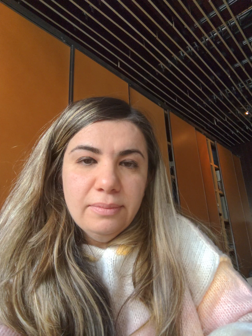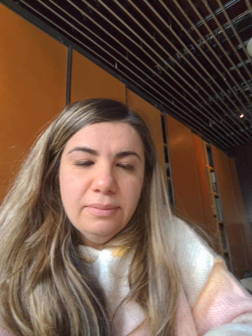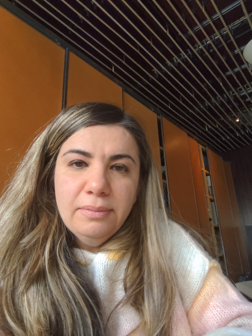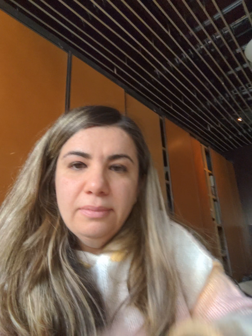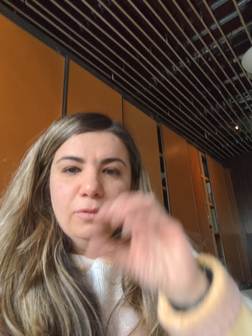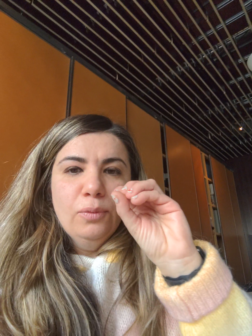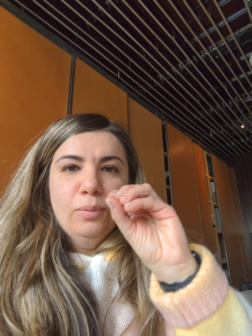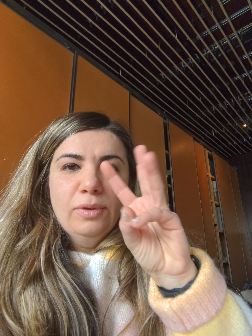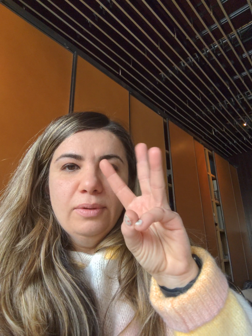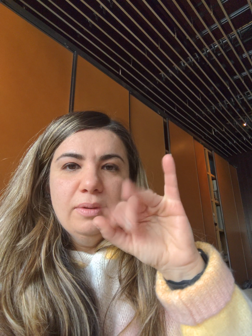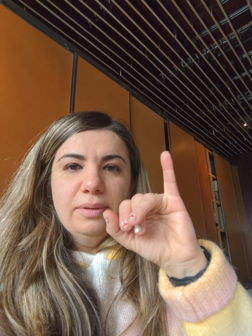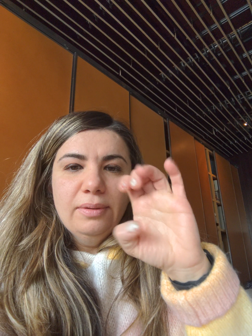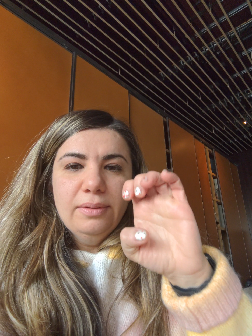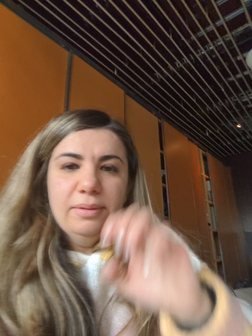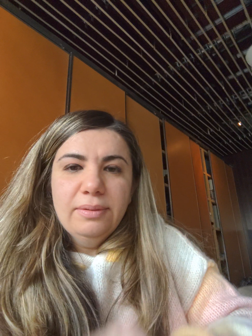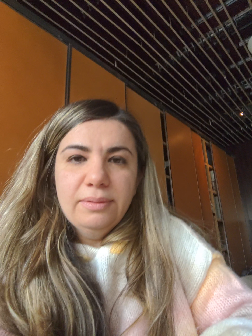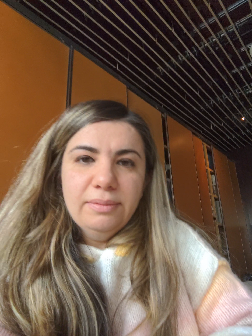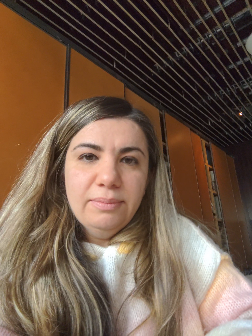owie